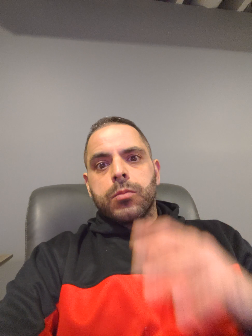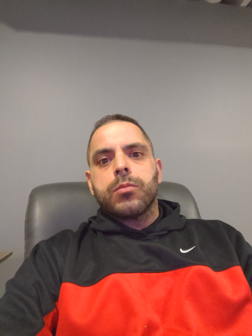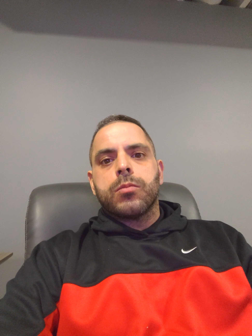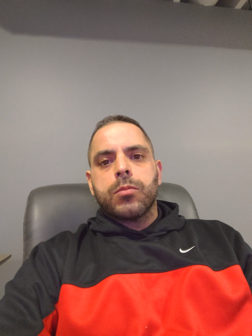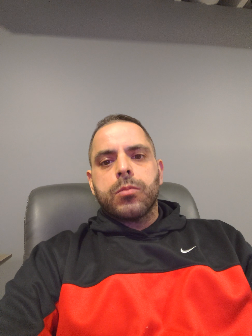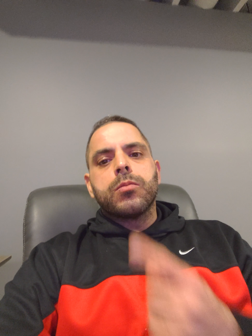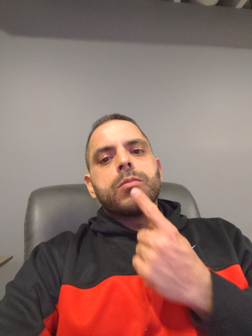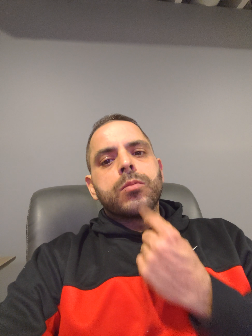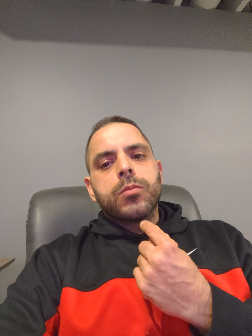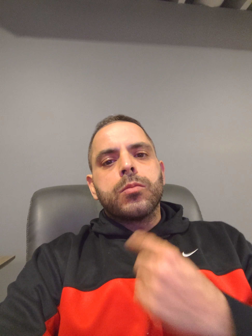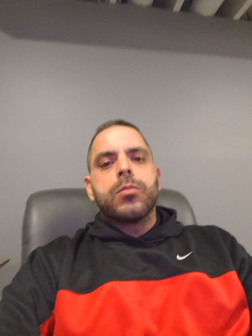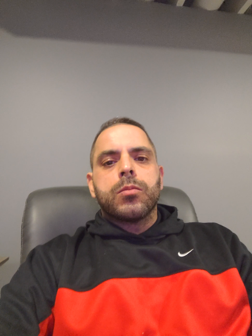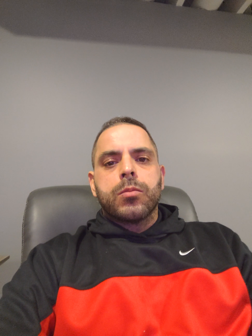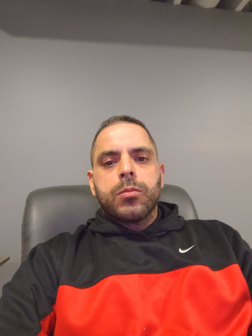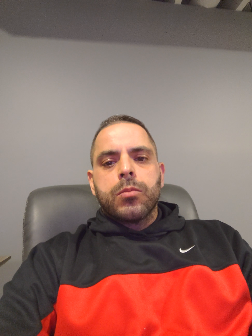red